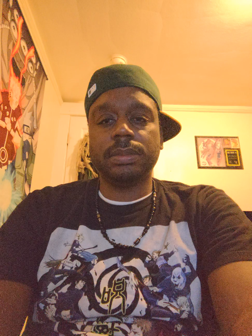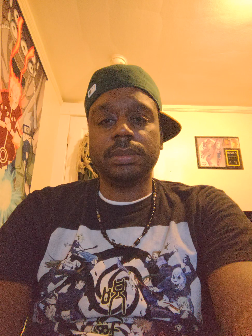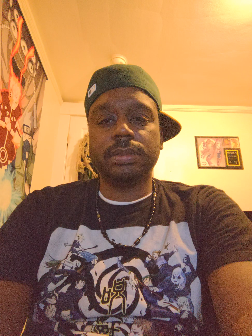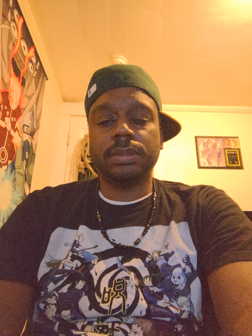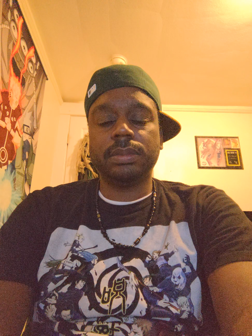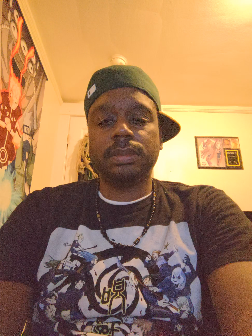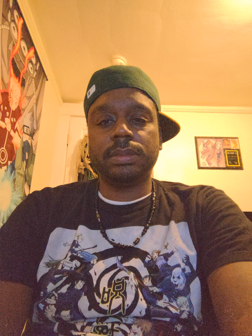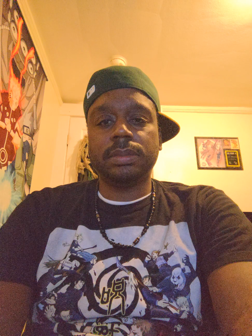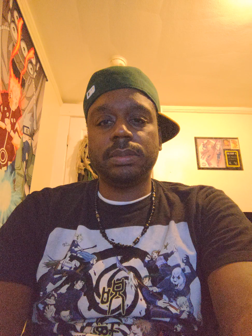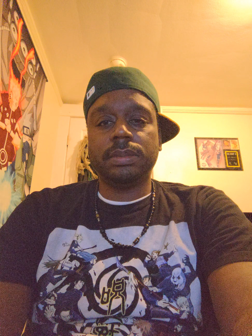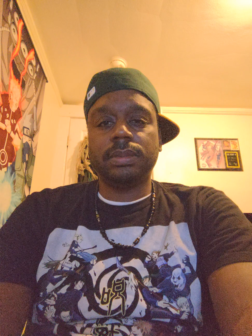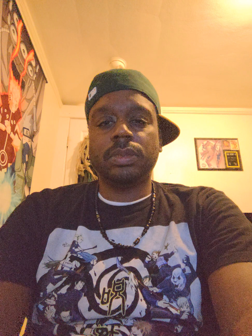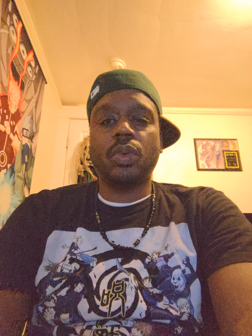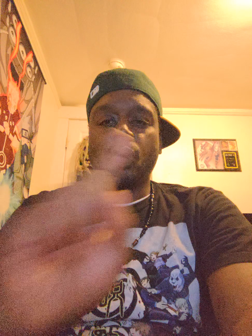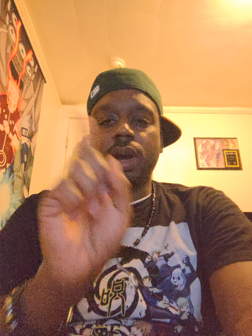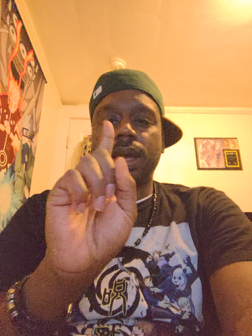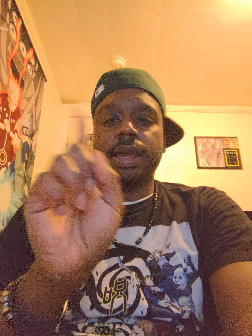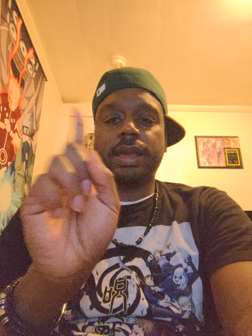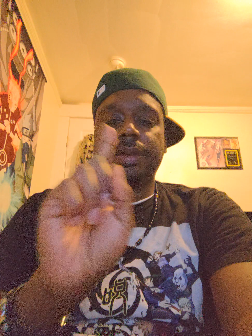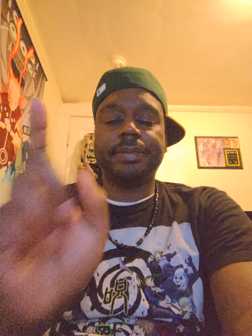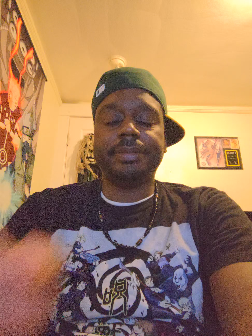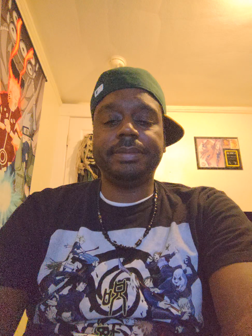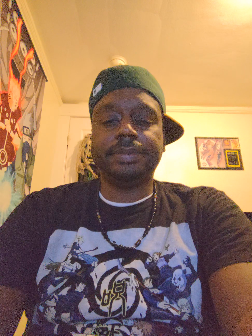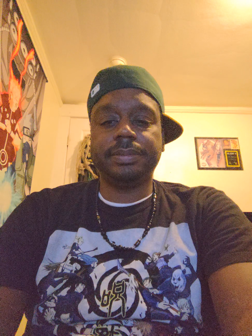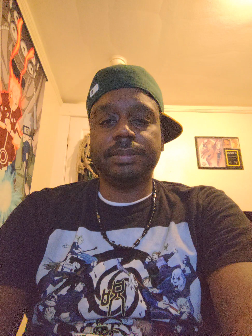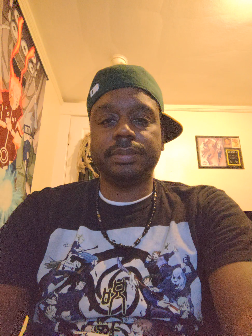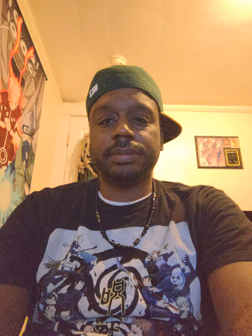where